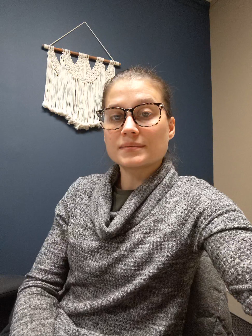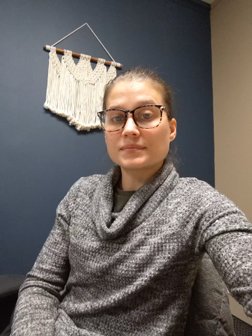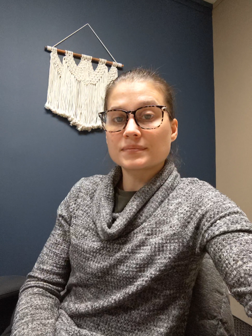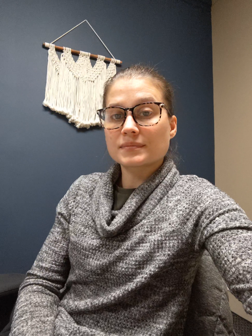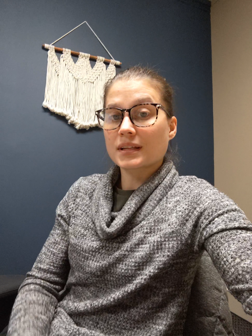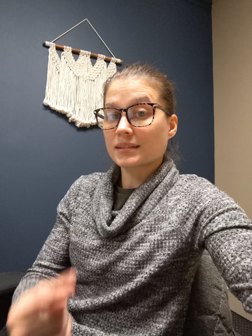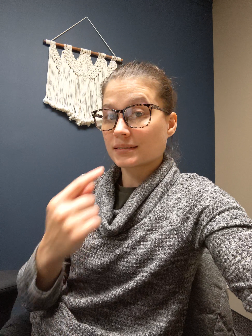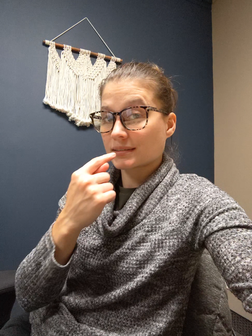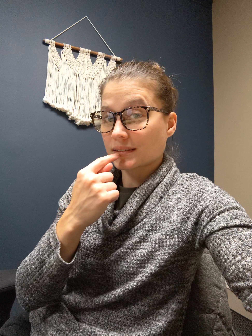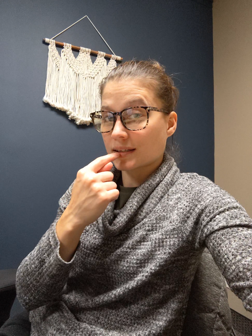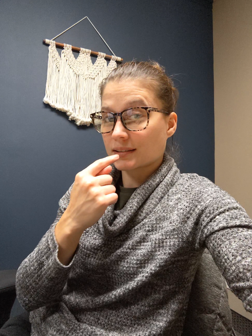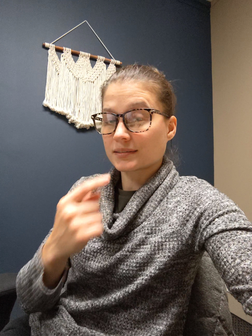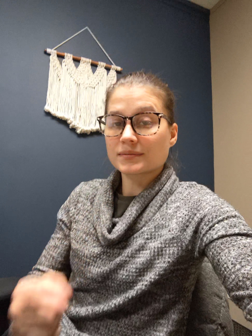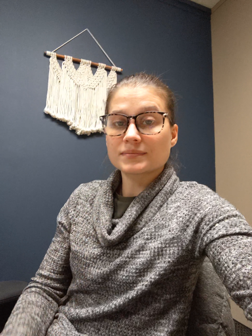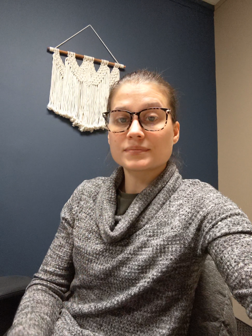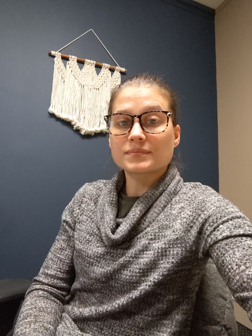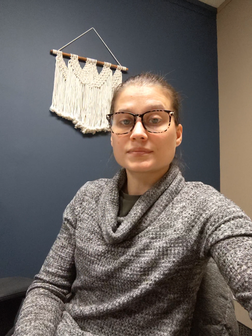tongue